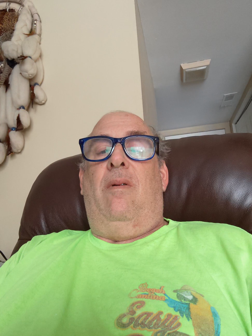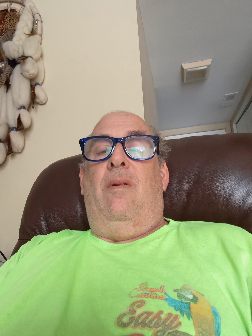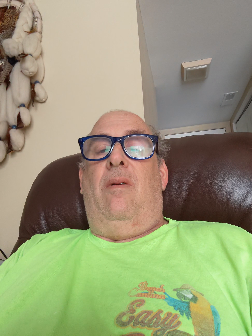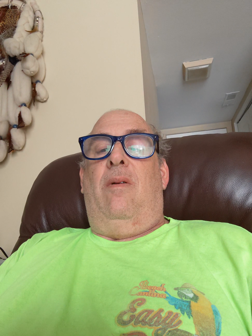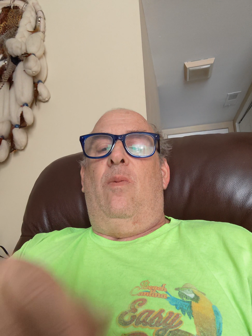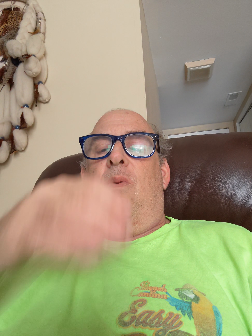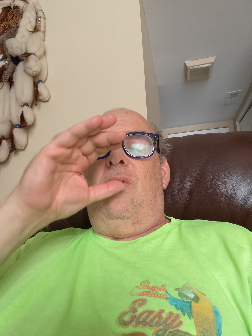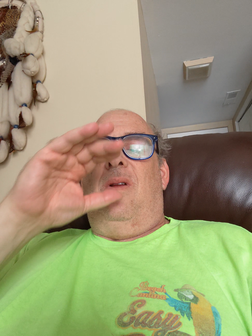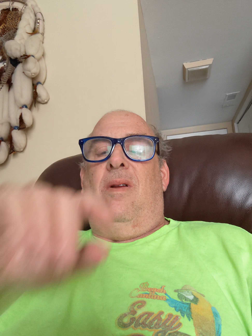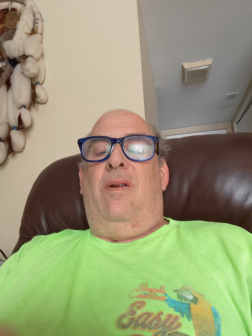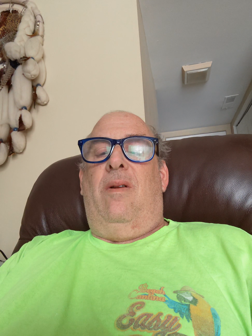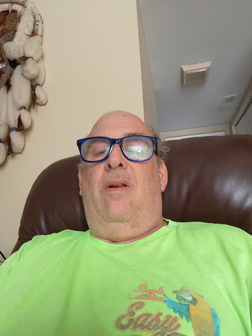drink